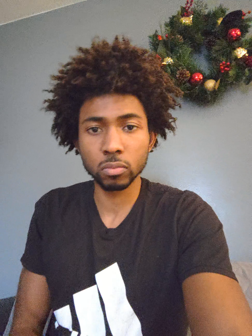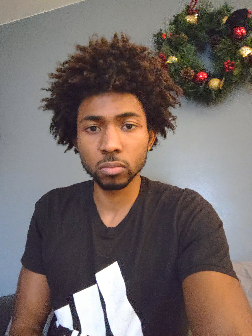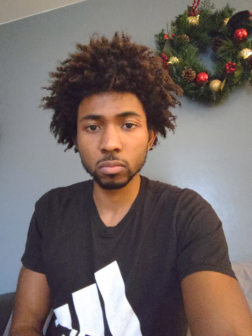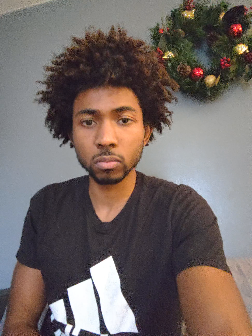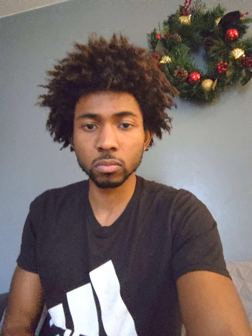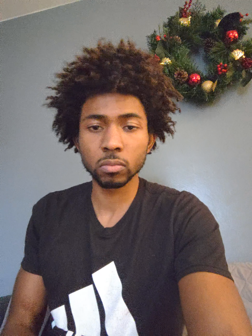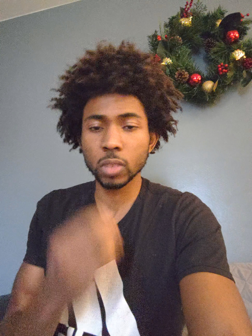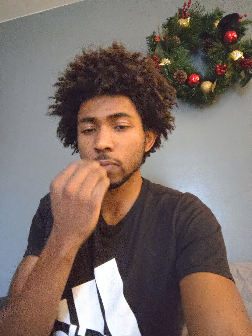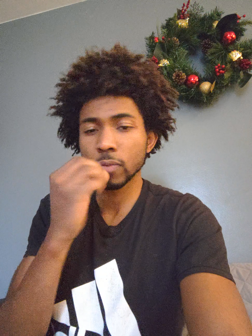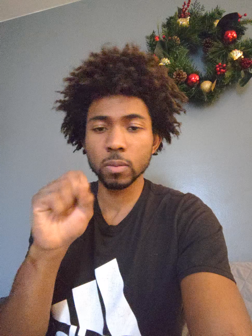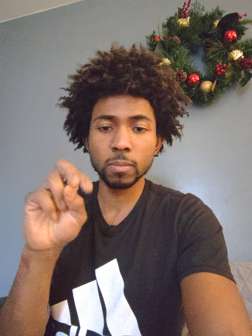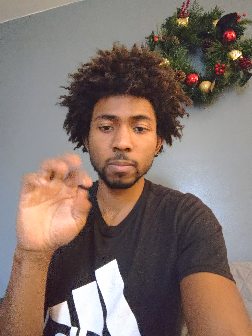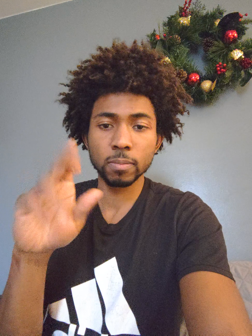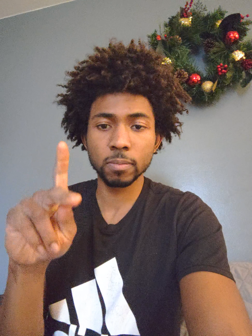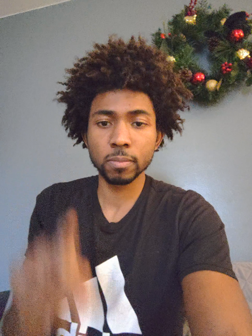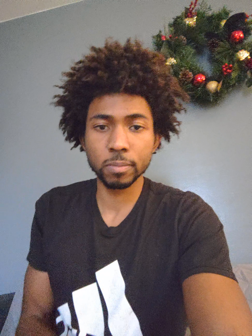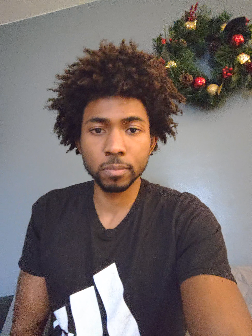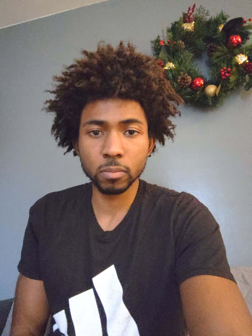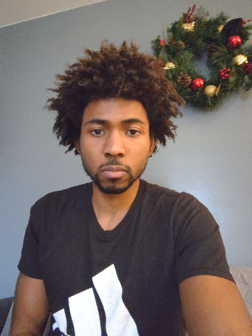snack